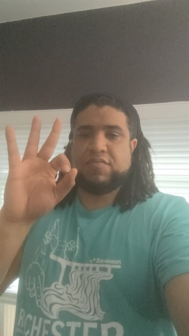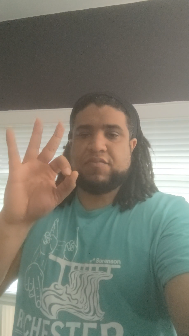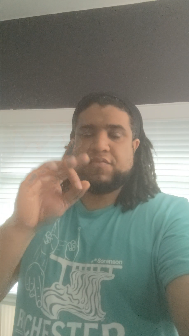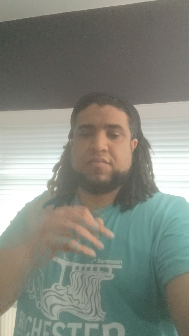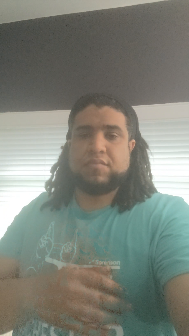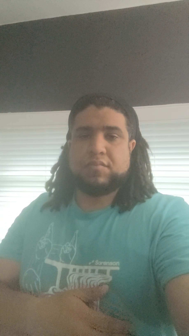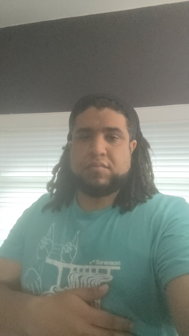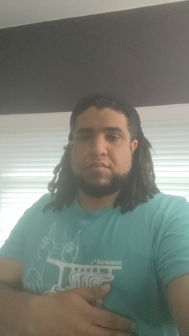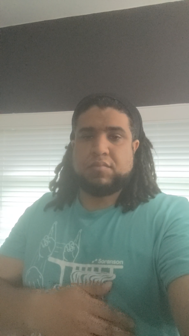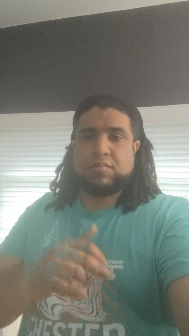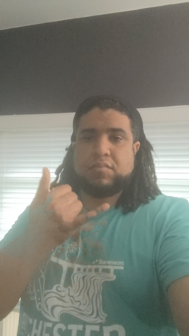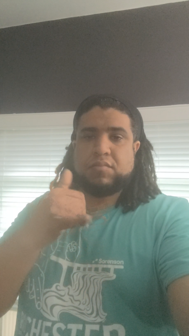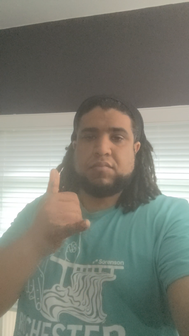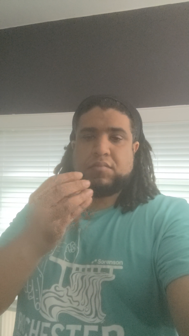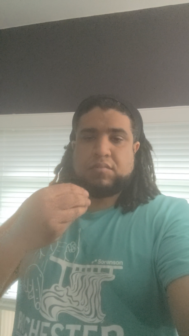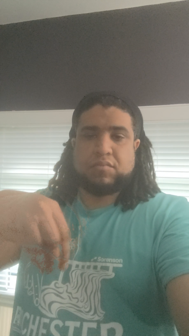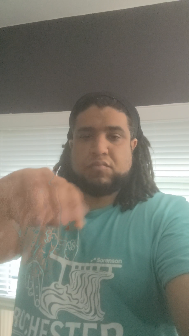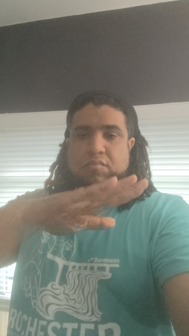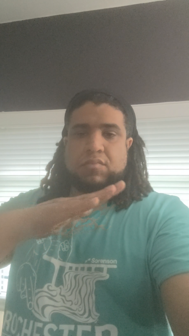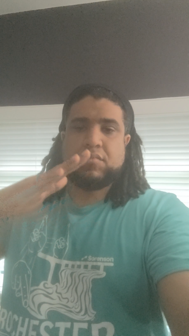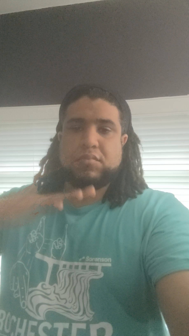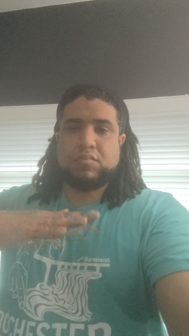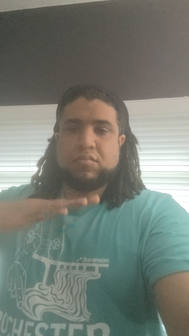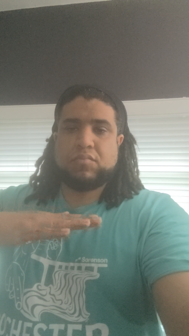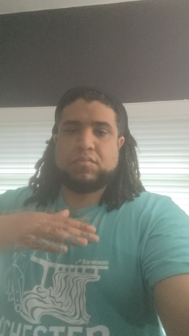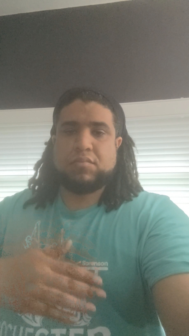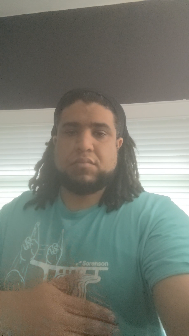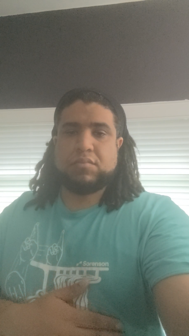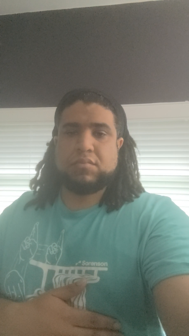playground